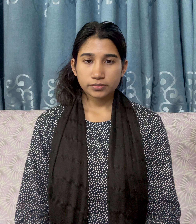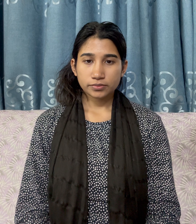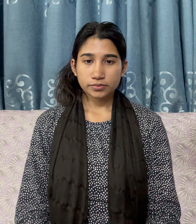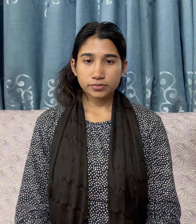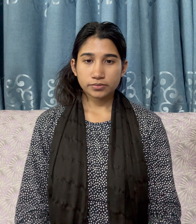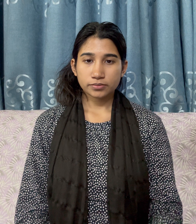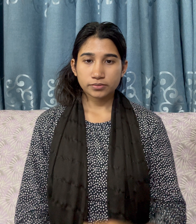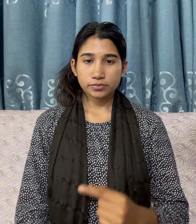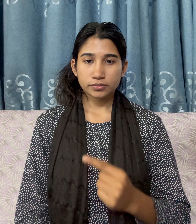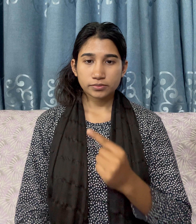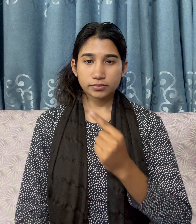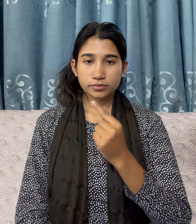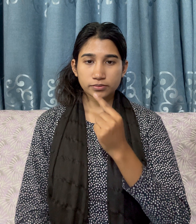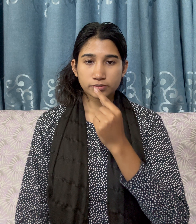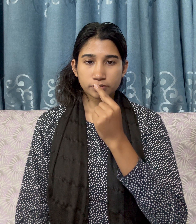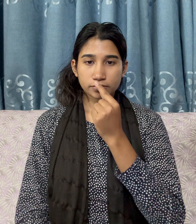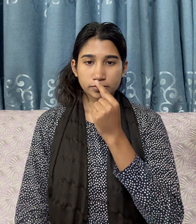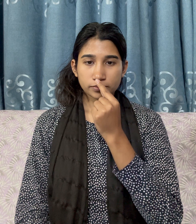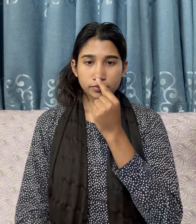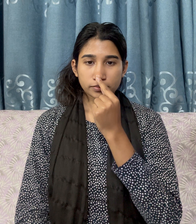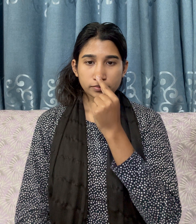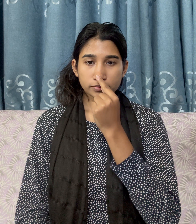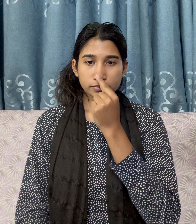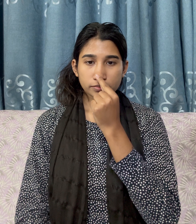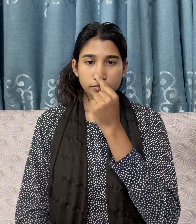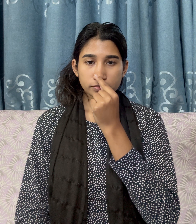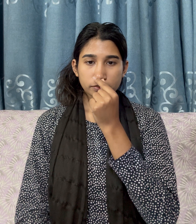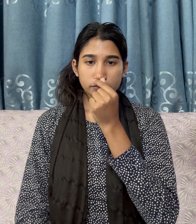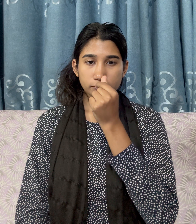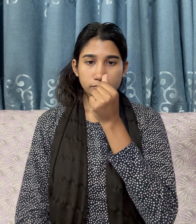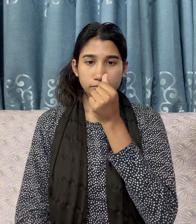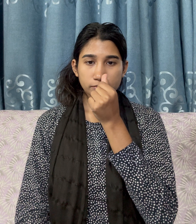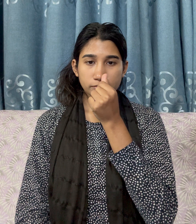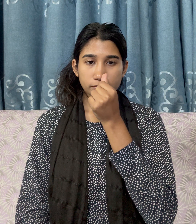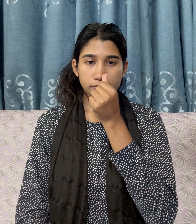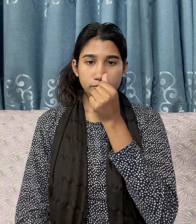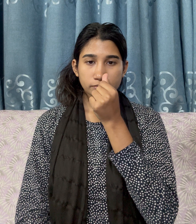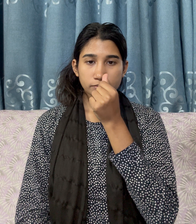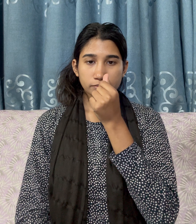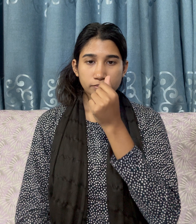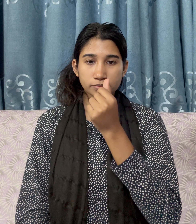সবুজ